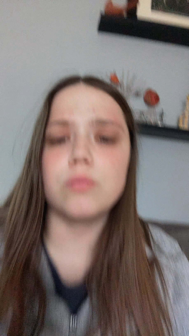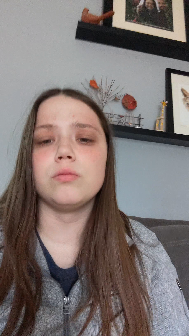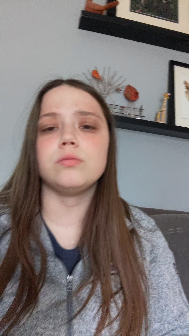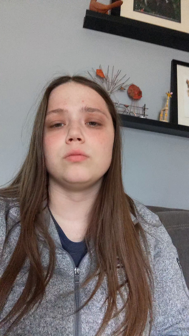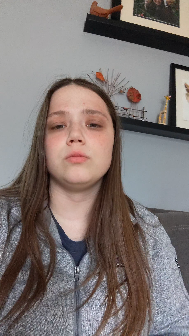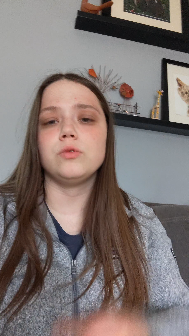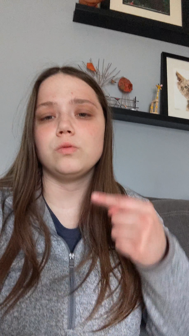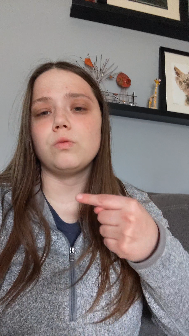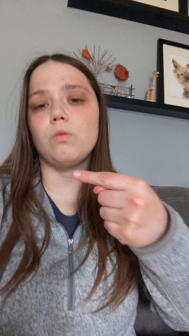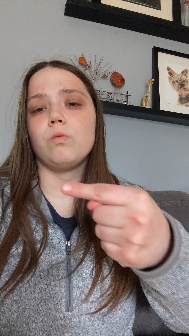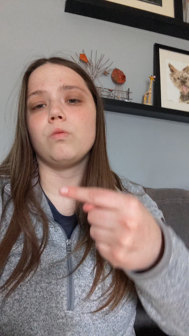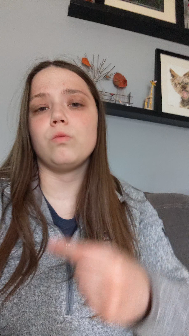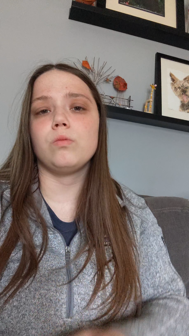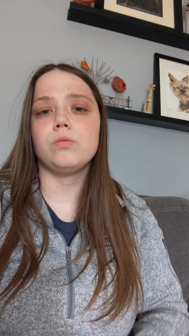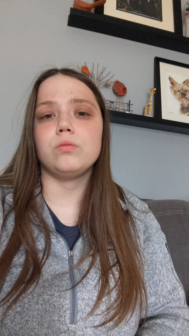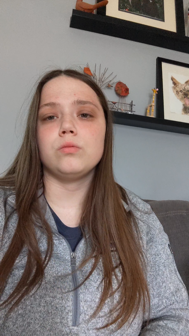show